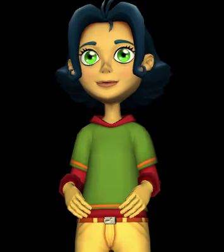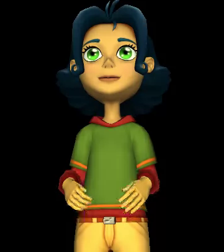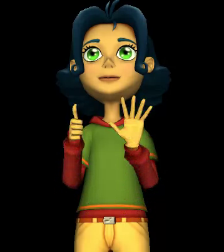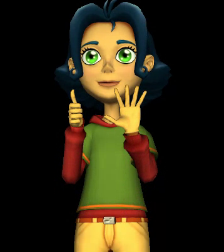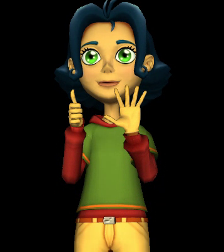6